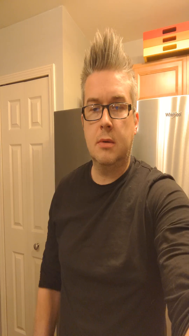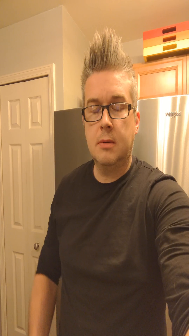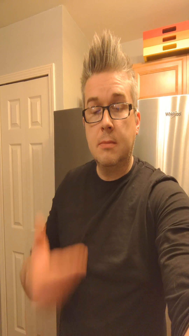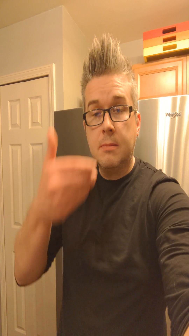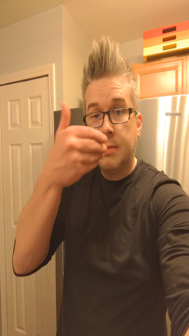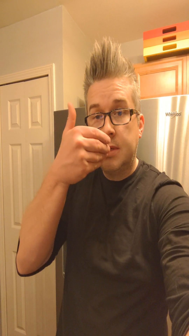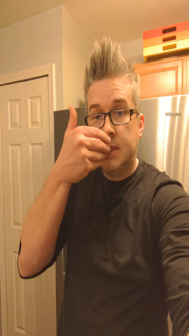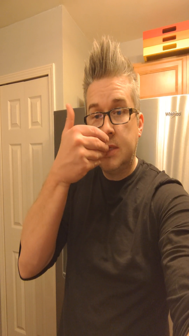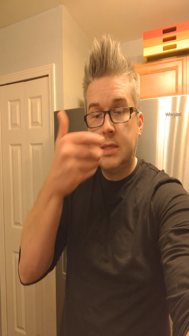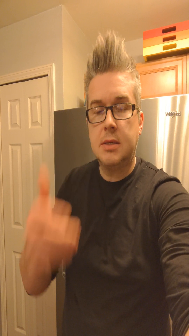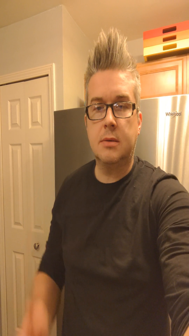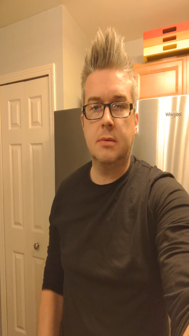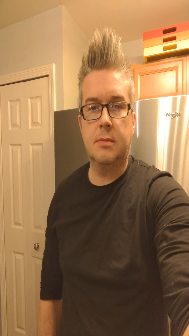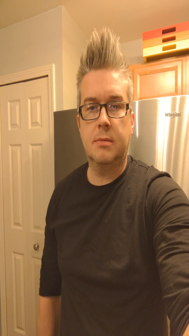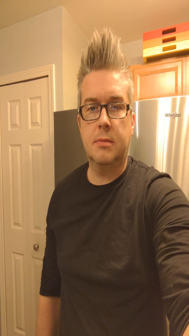pizza